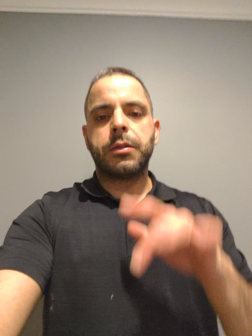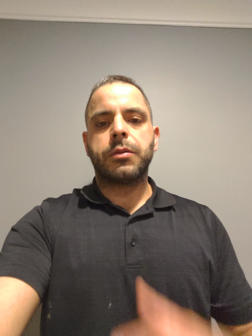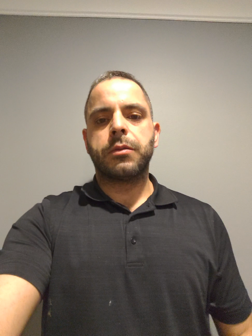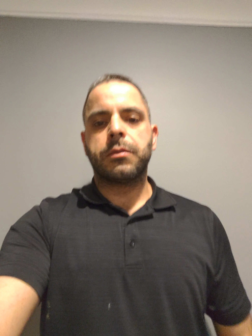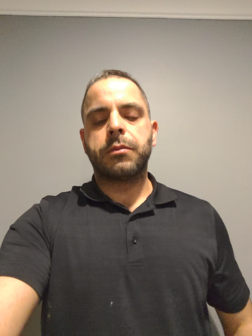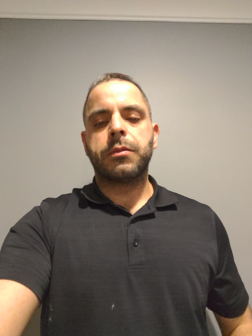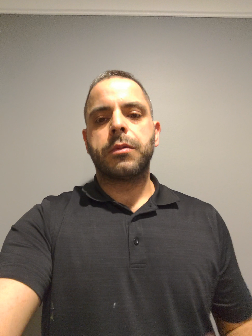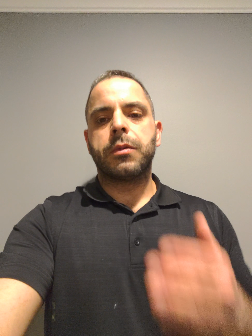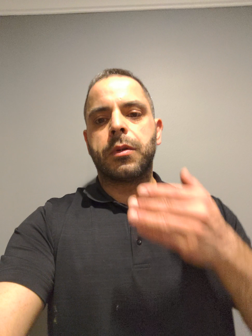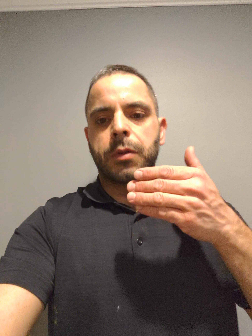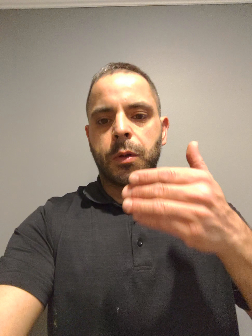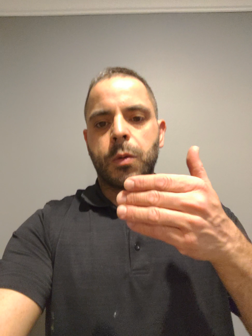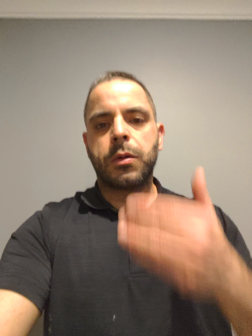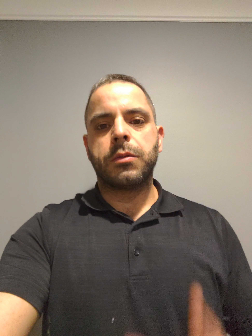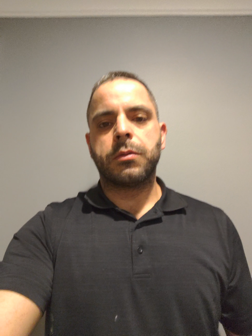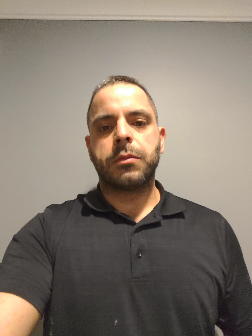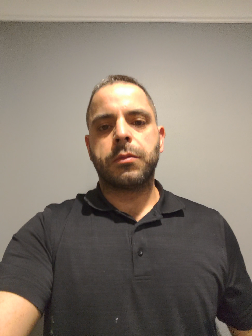close